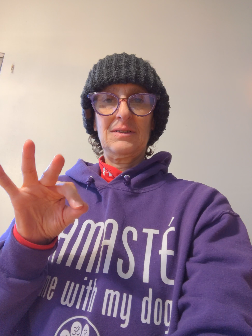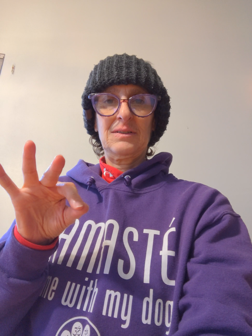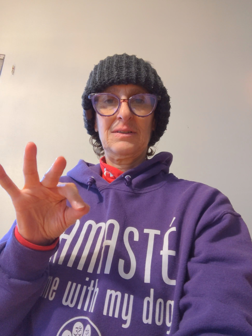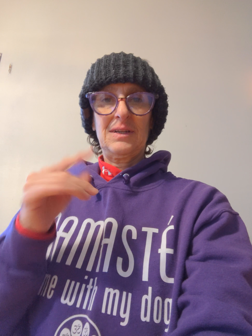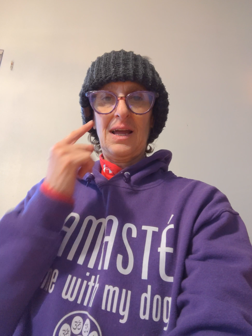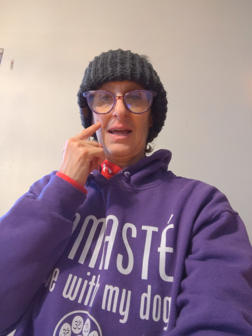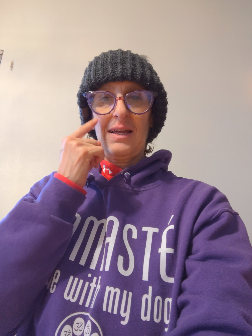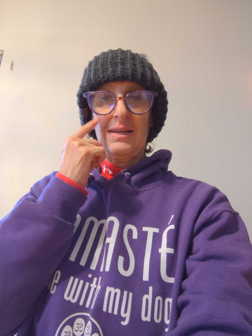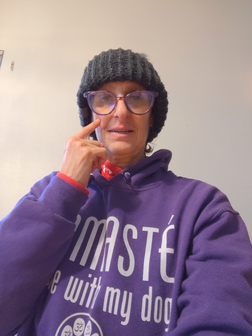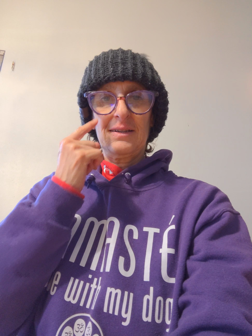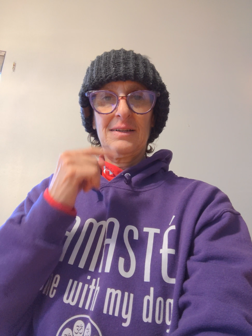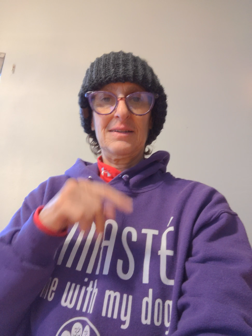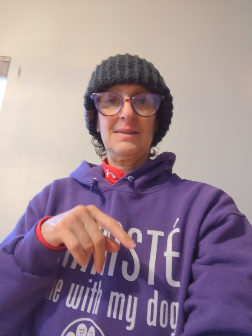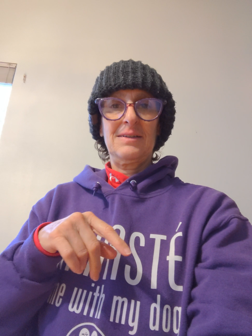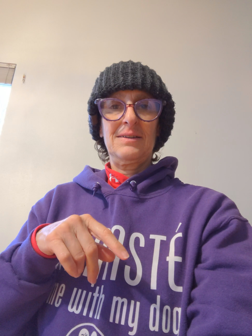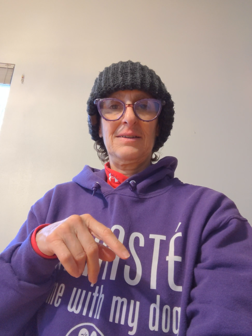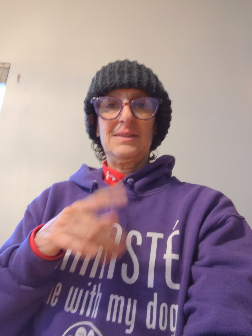eye